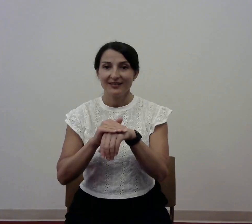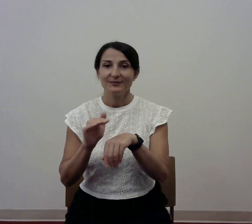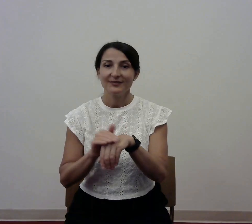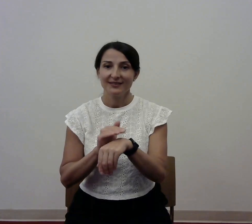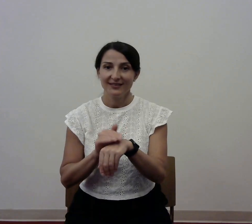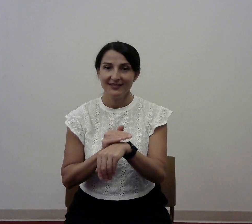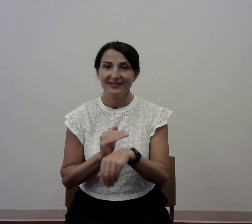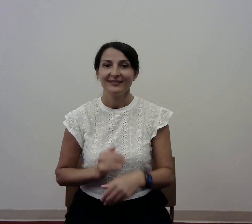xeyir